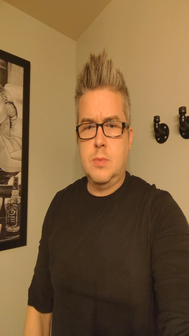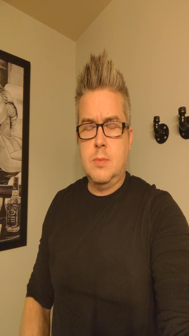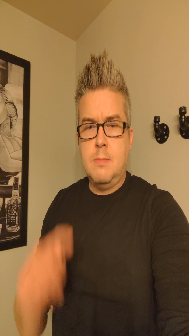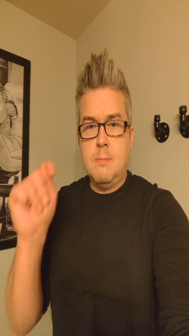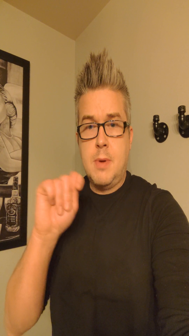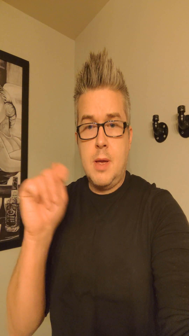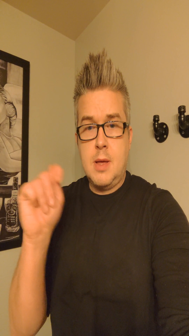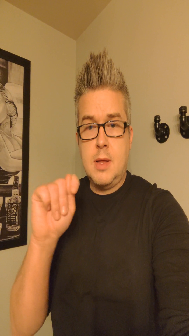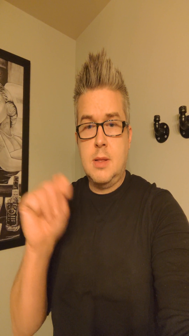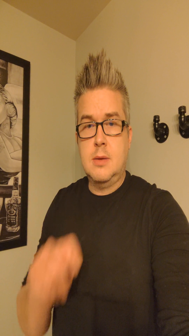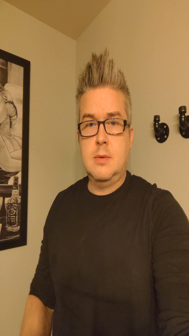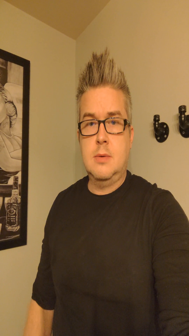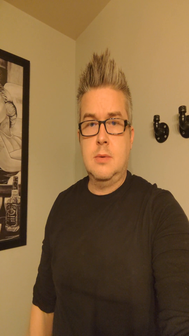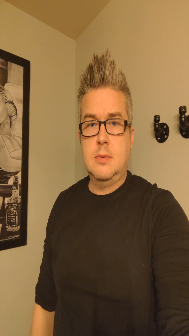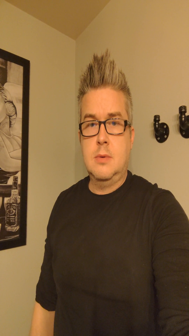potty